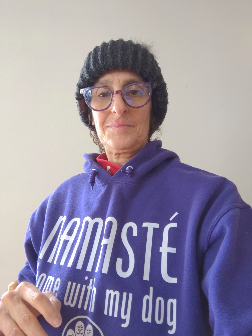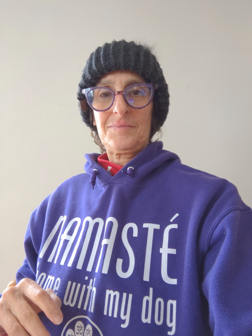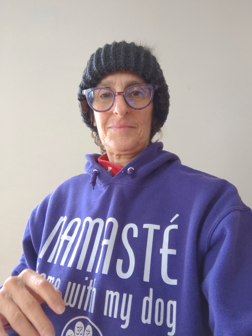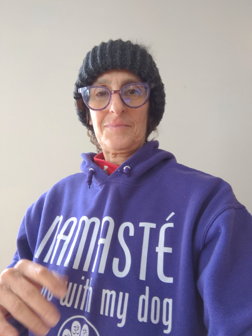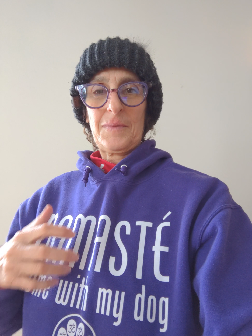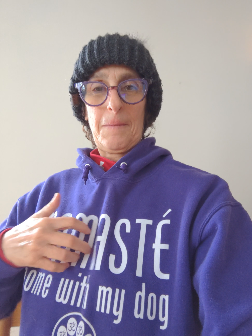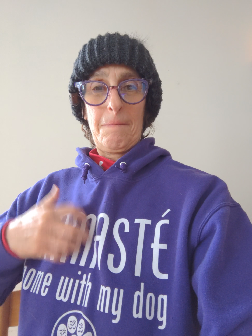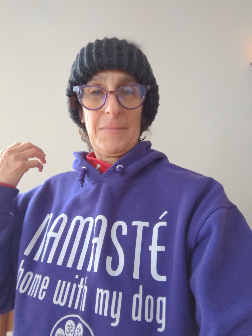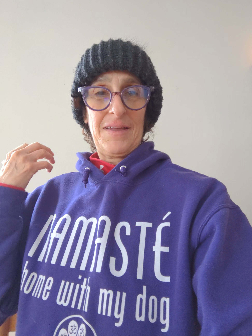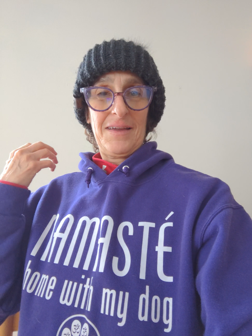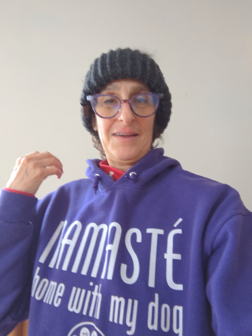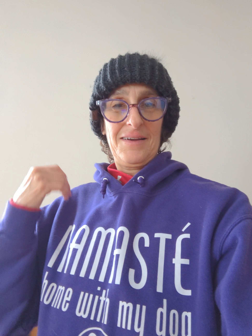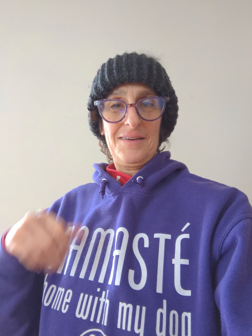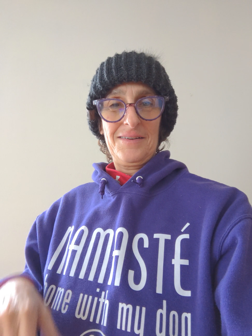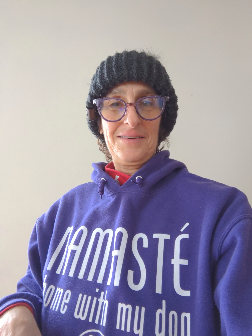mad